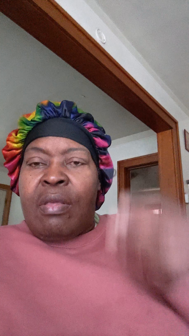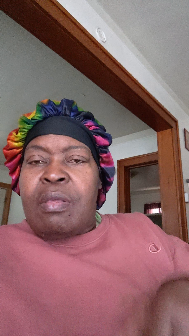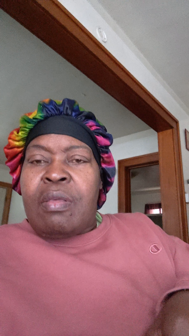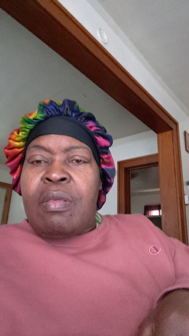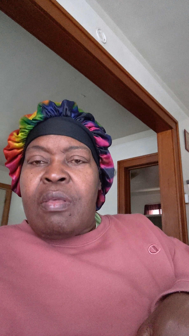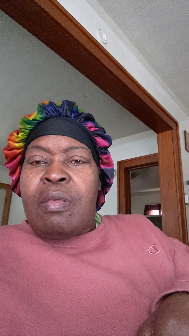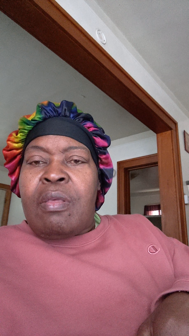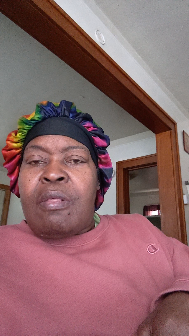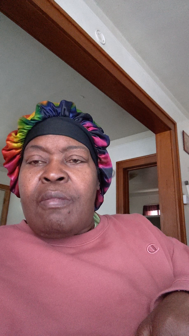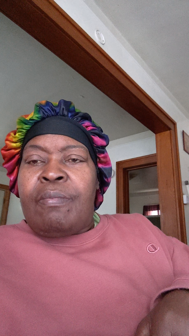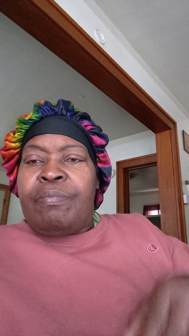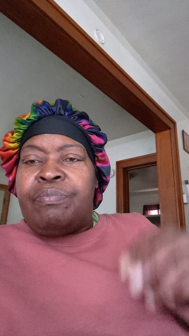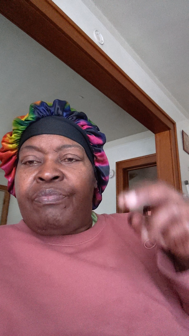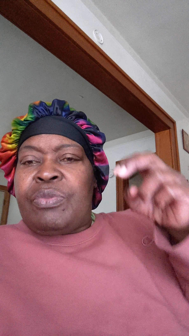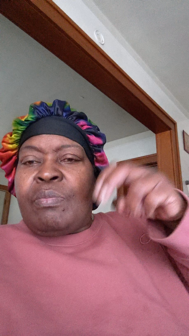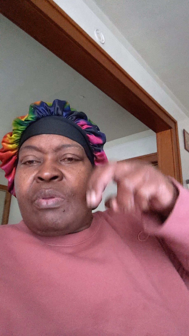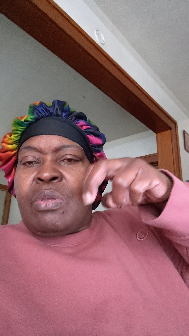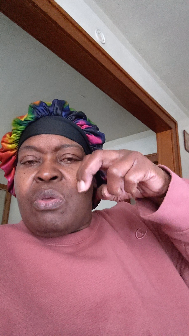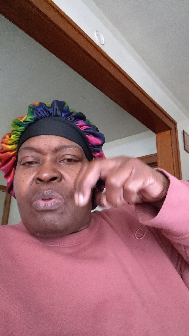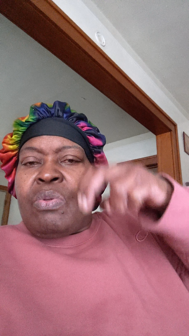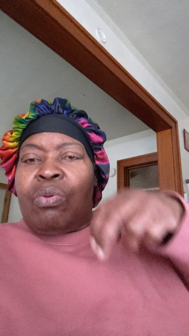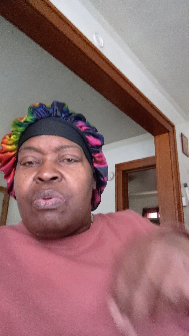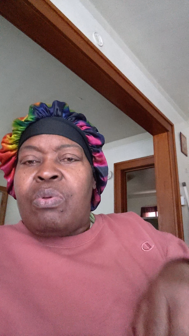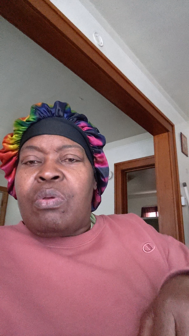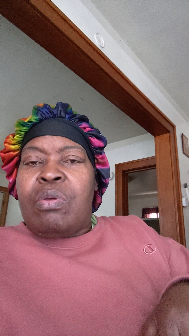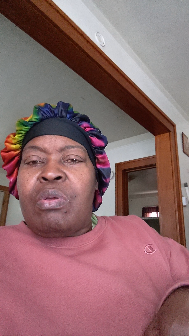potato